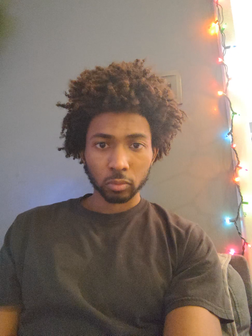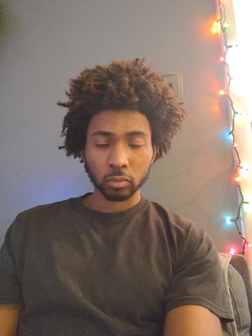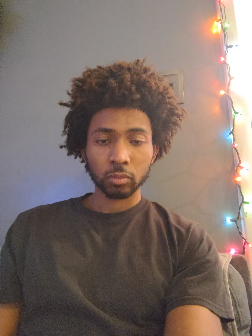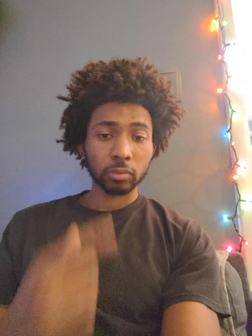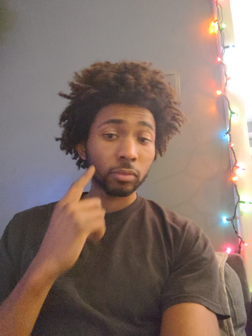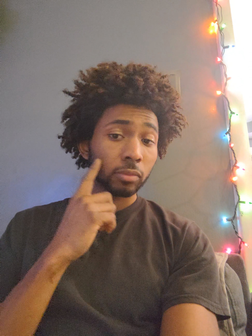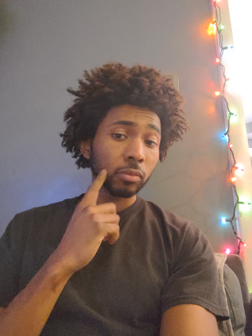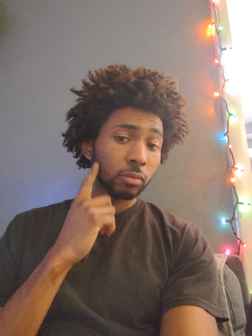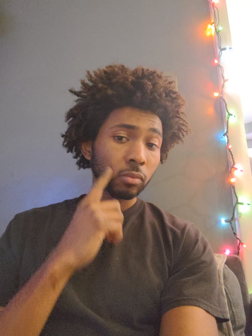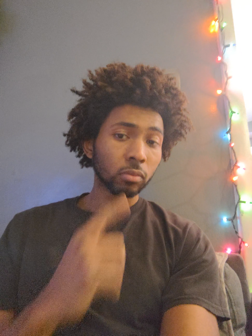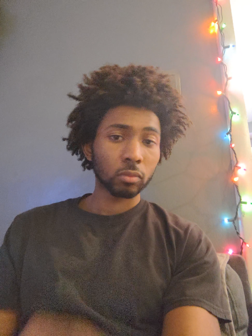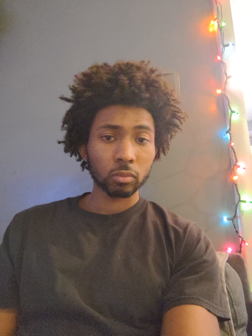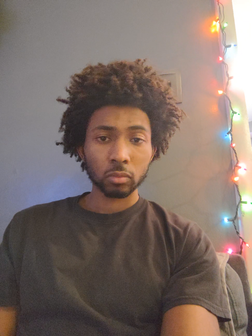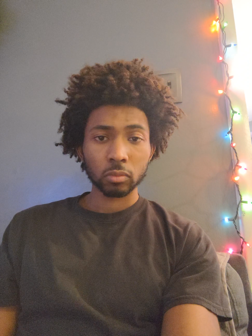cheek